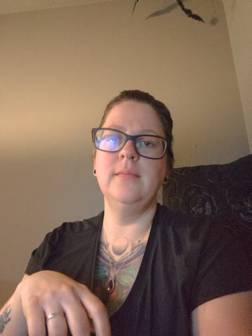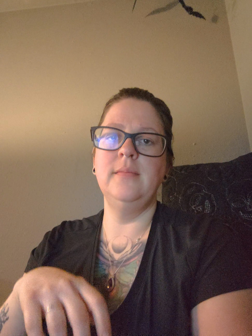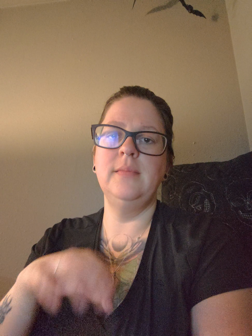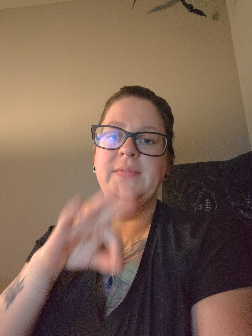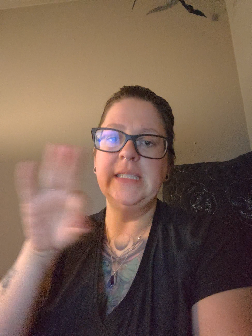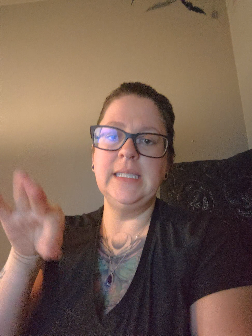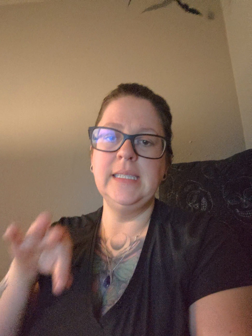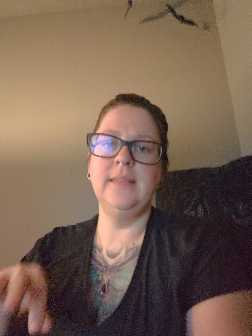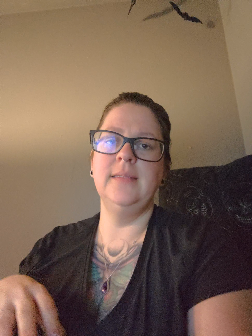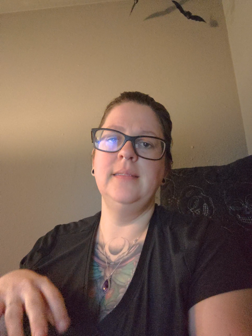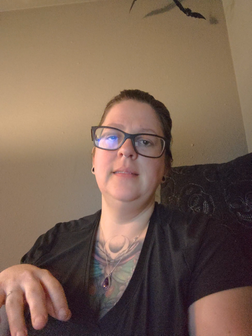feet